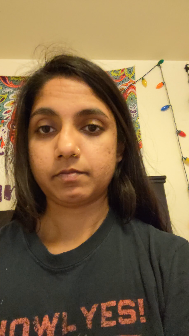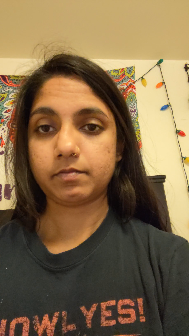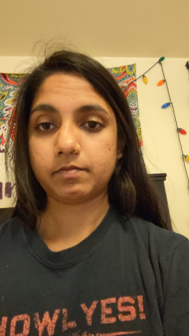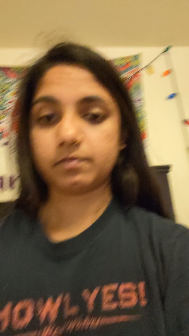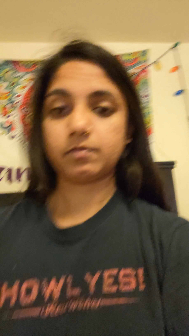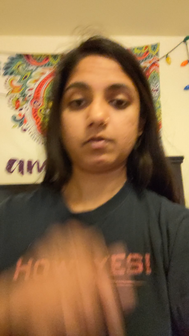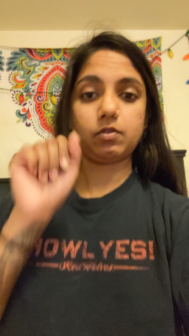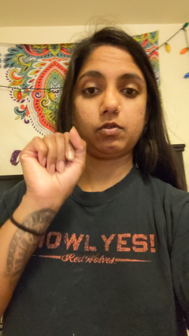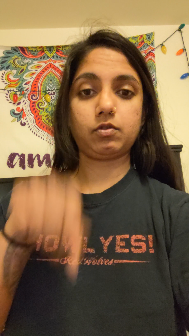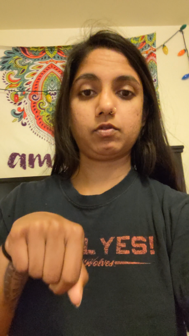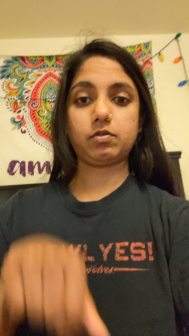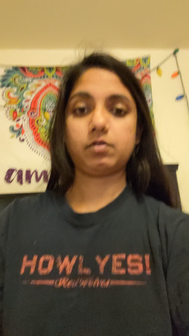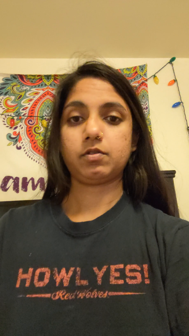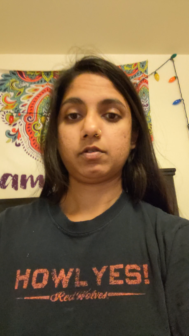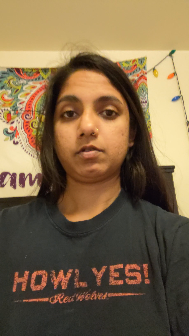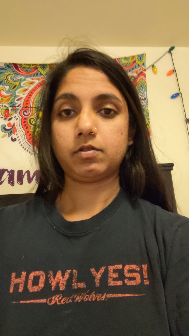could